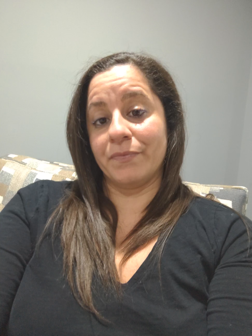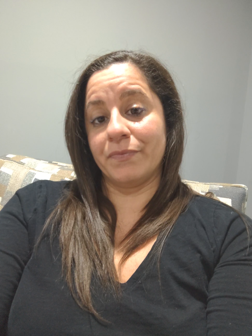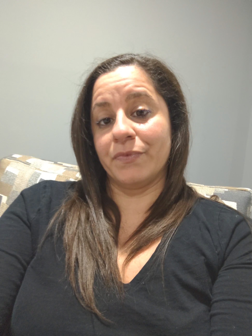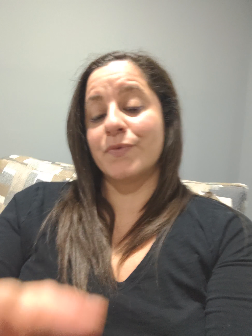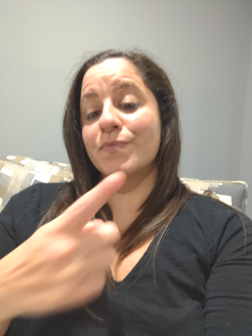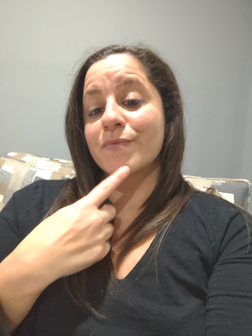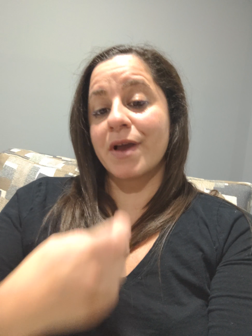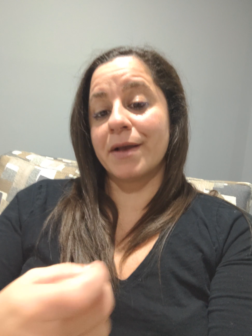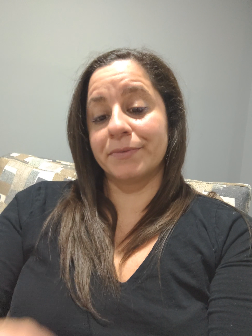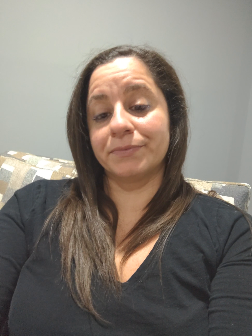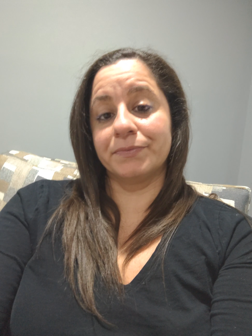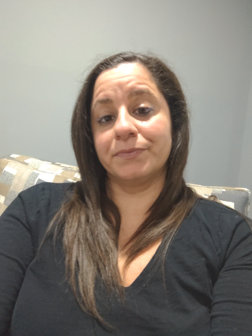red